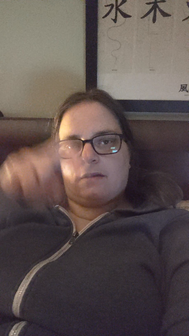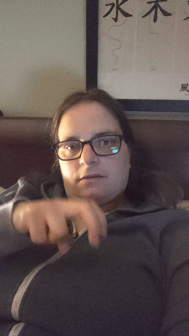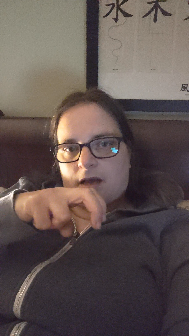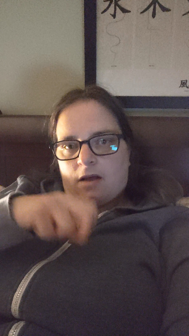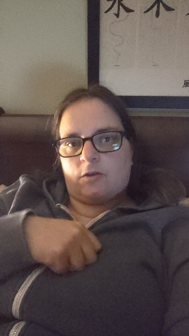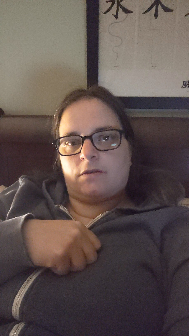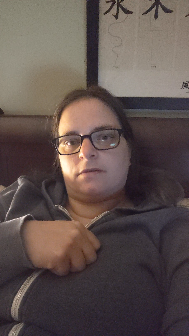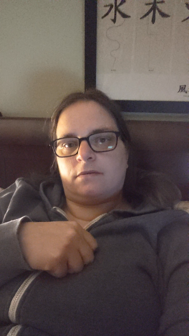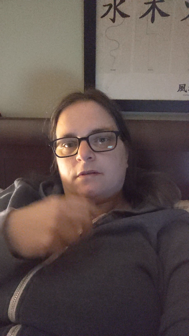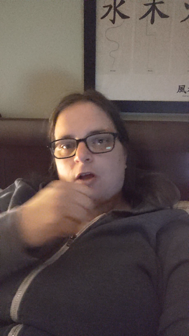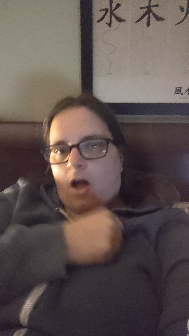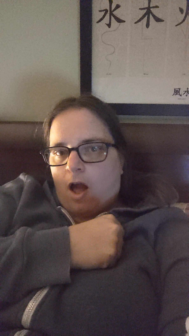hug